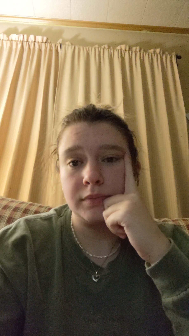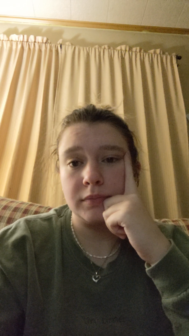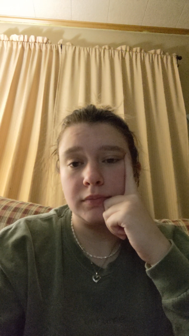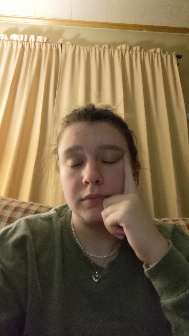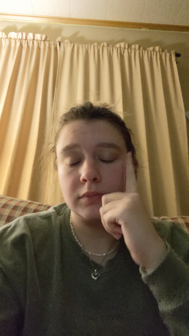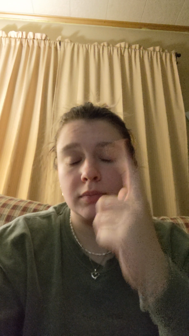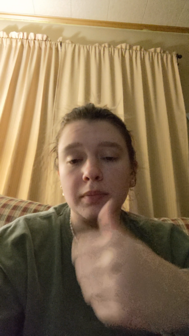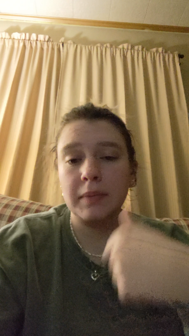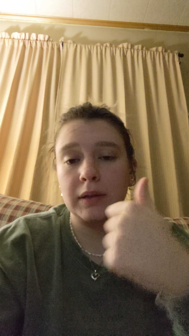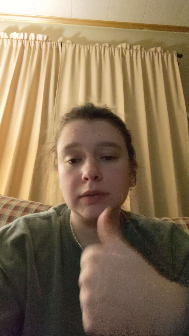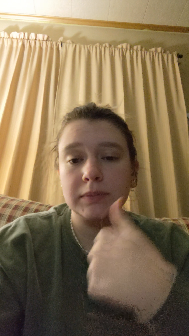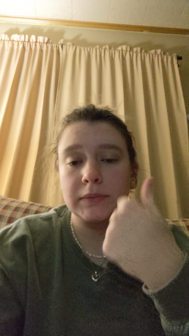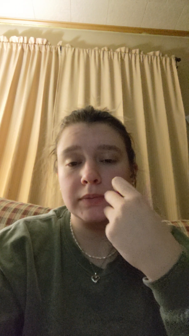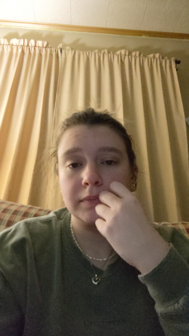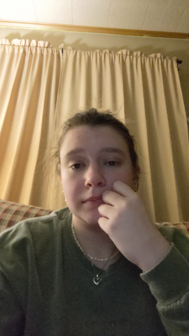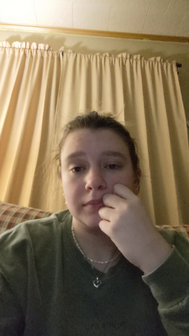basement